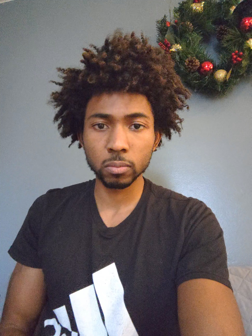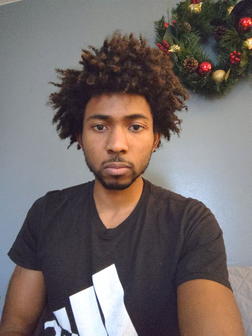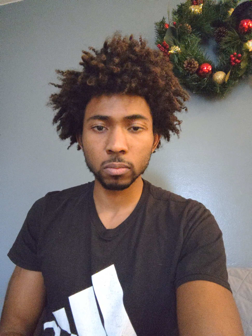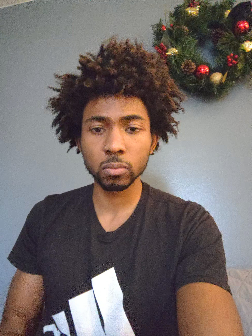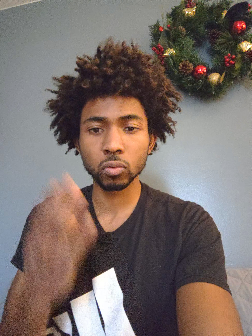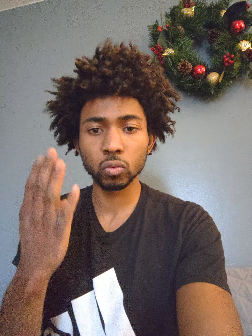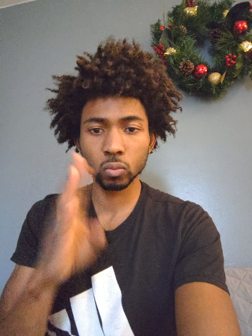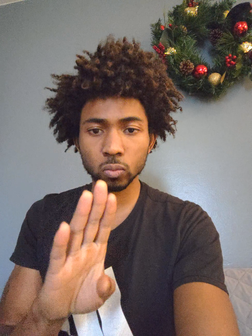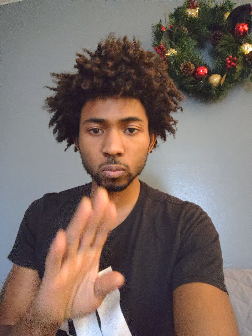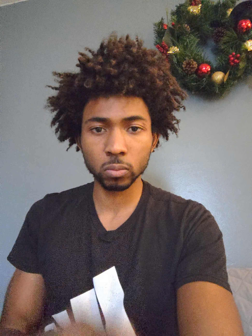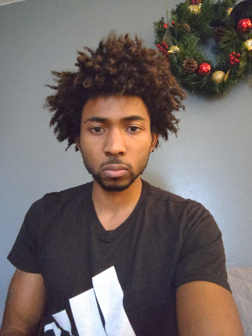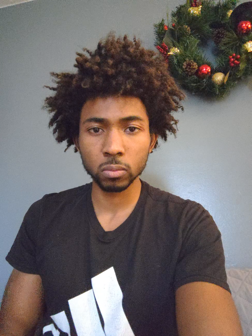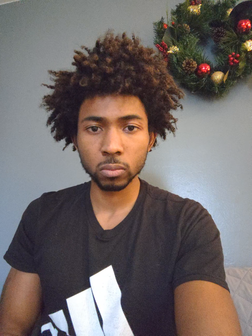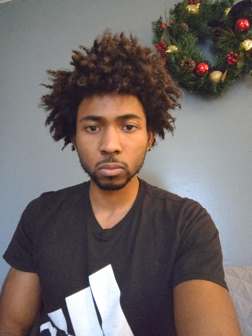close